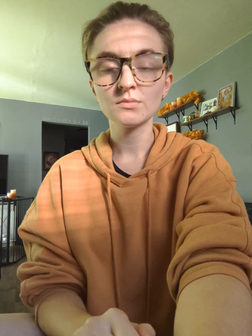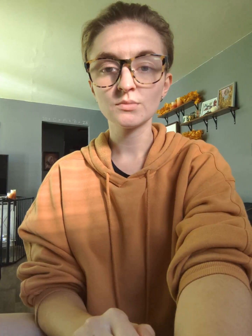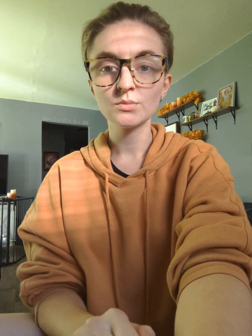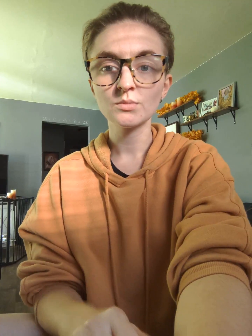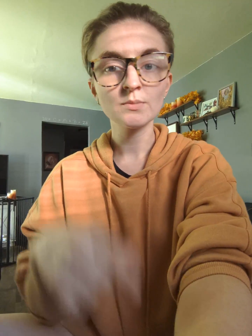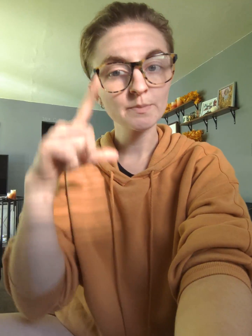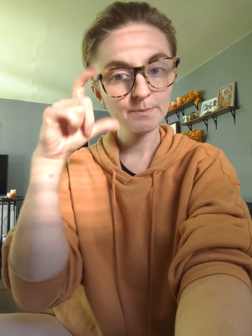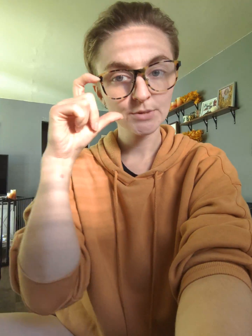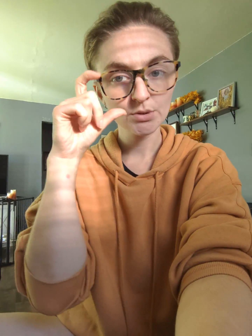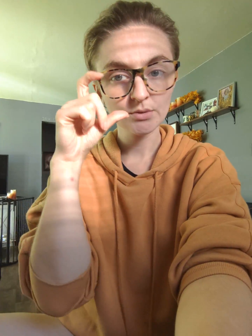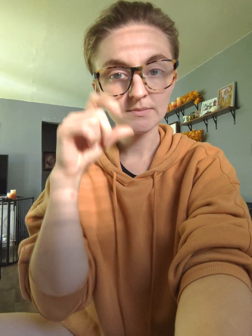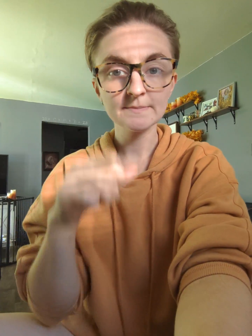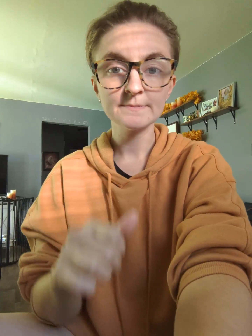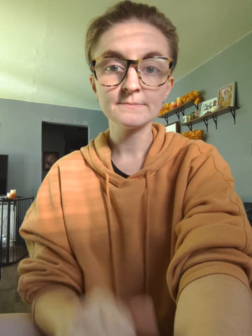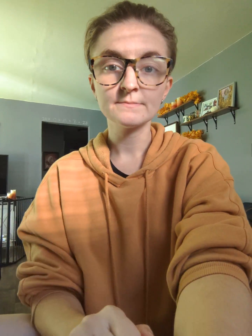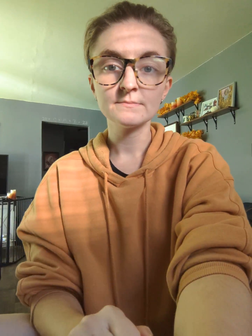camera